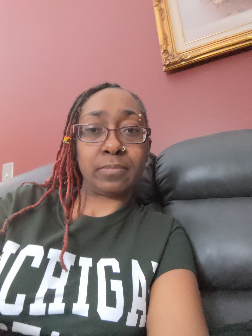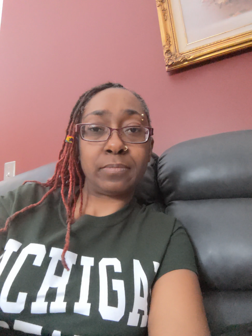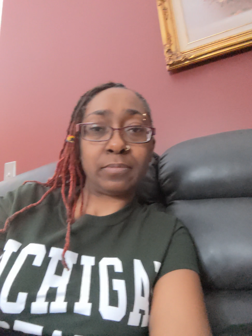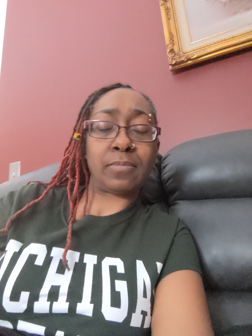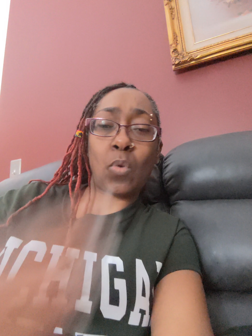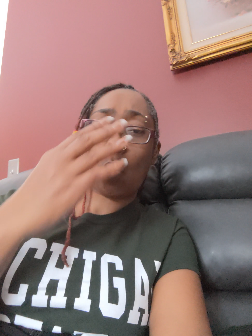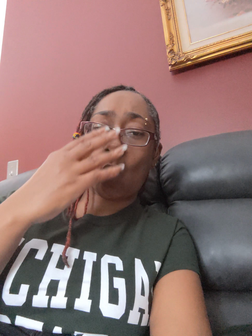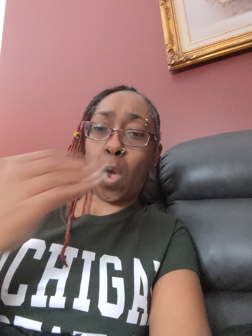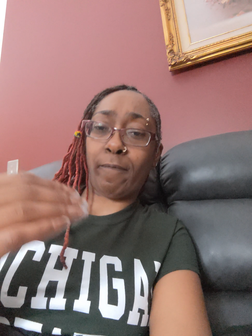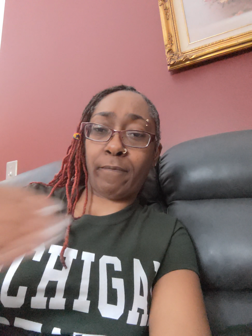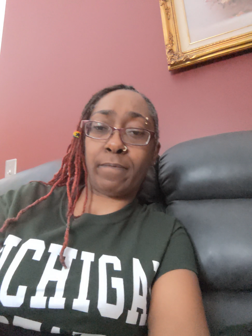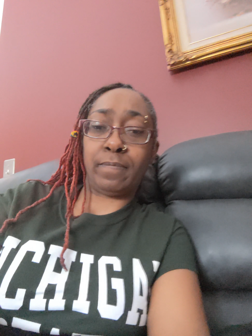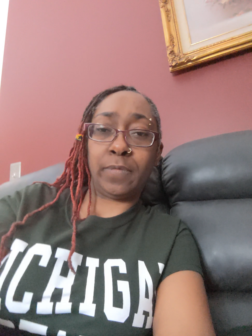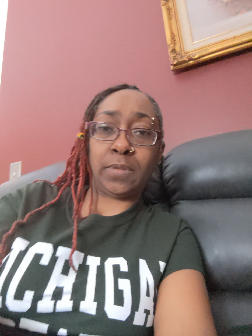wolf